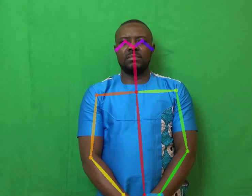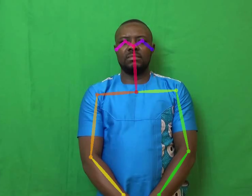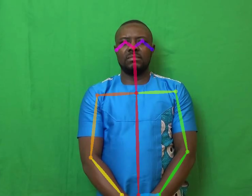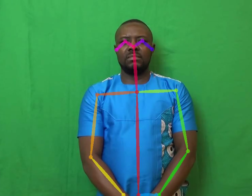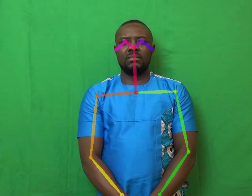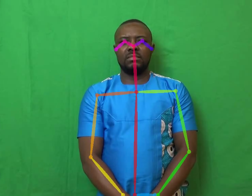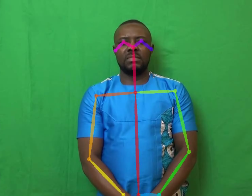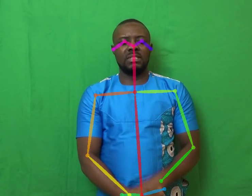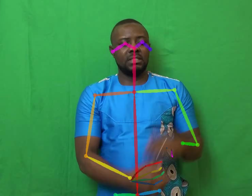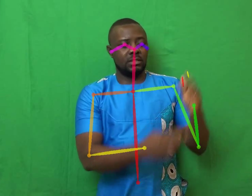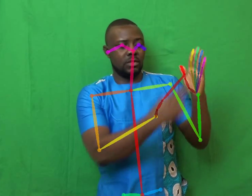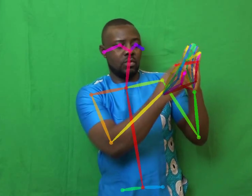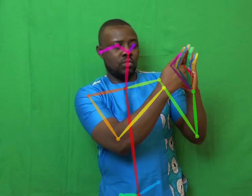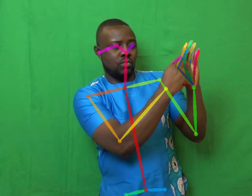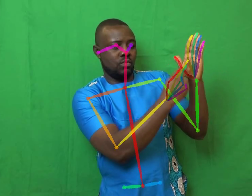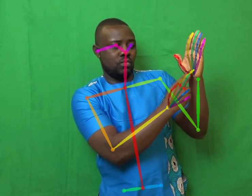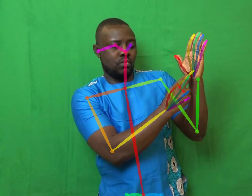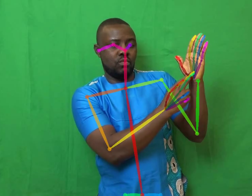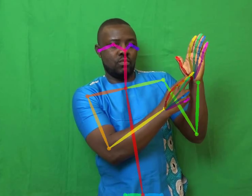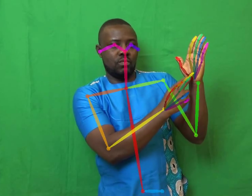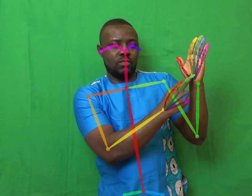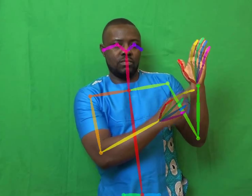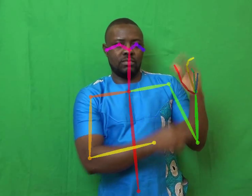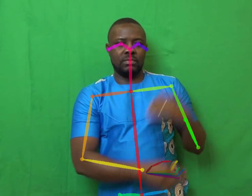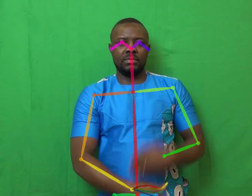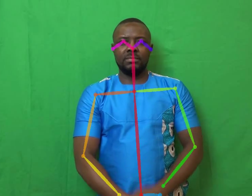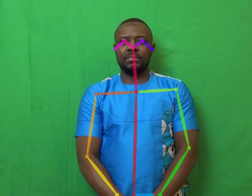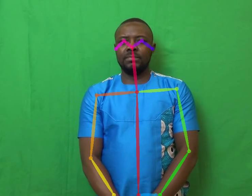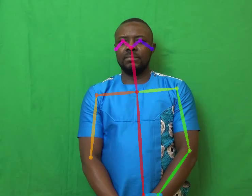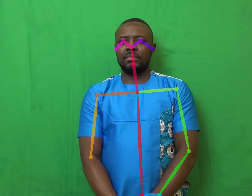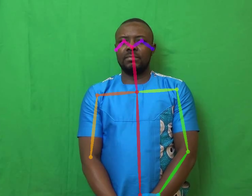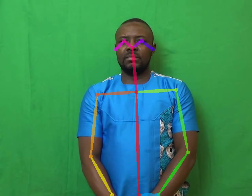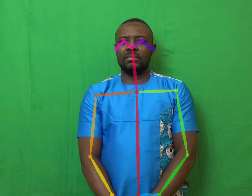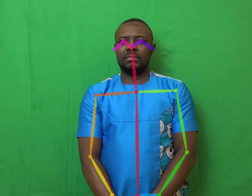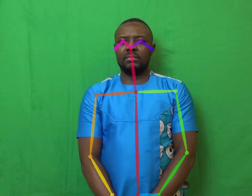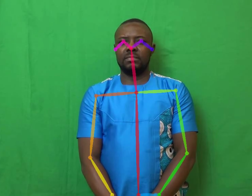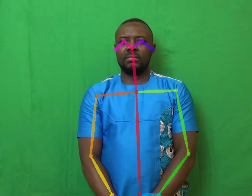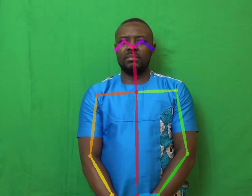rule